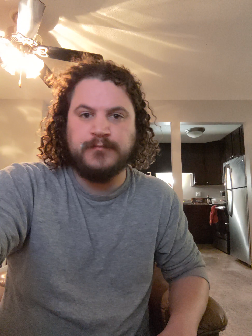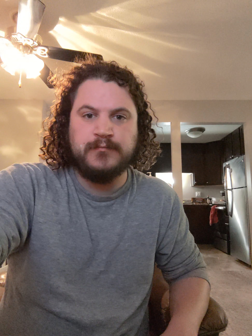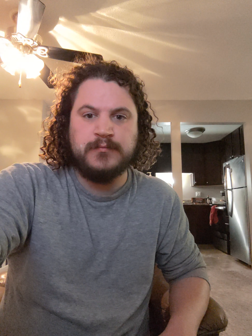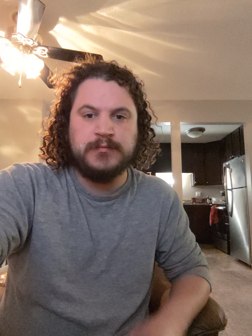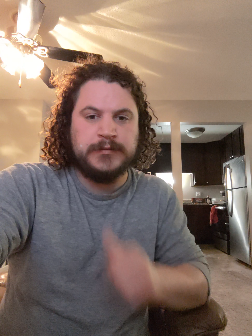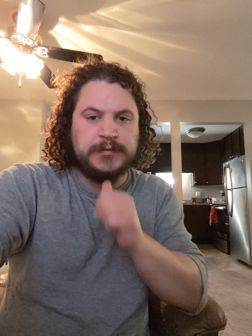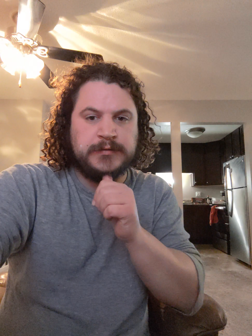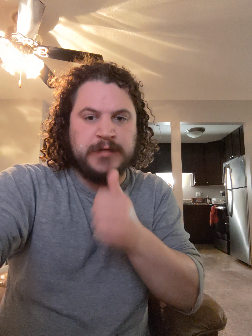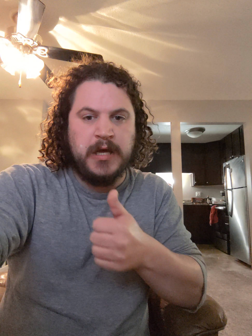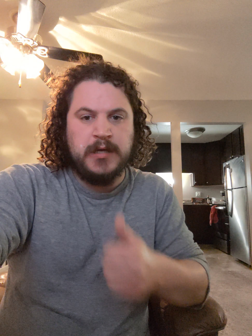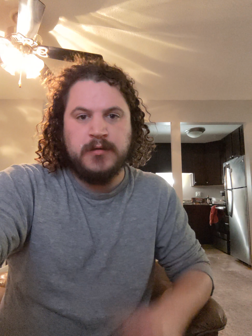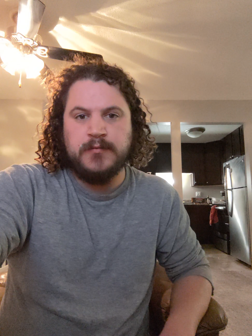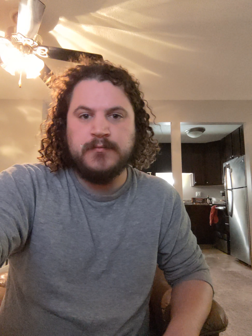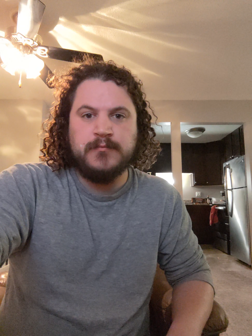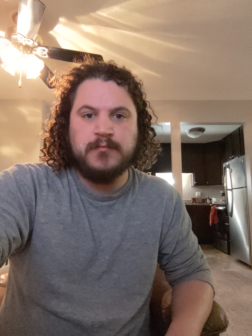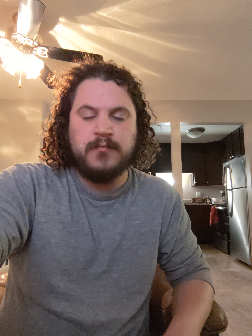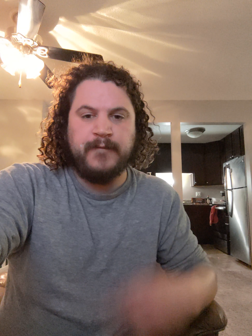not